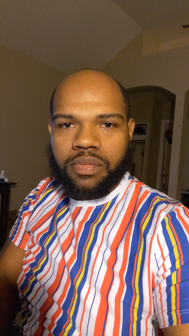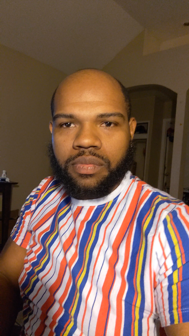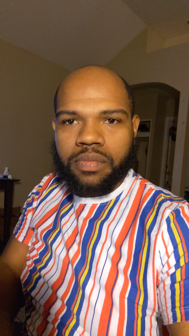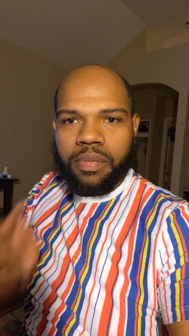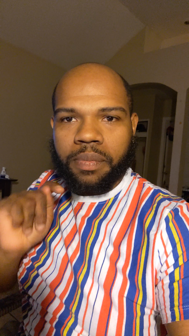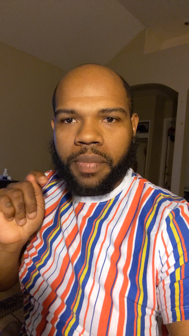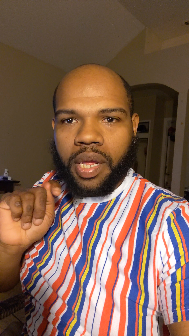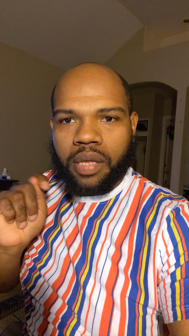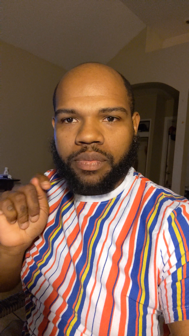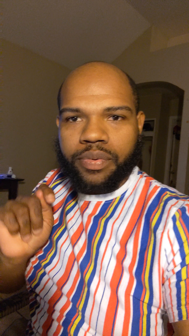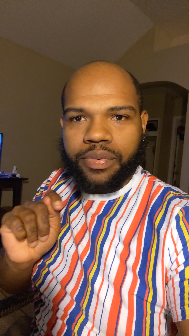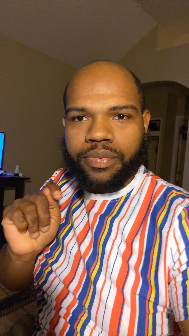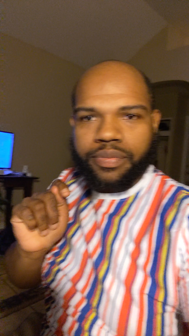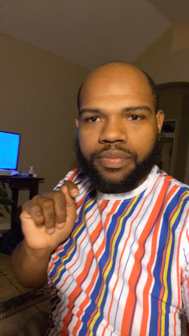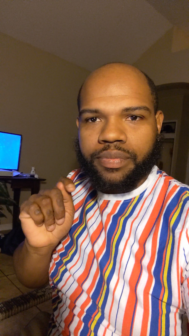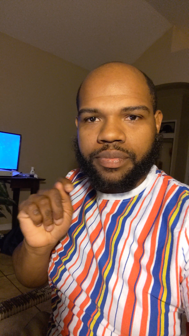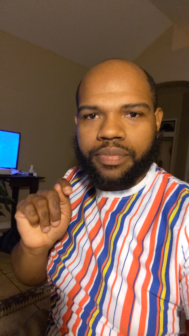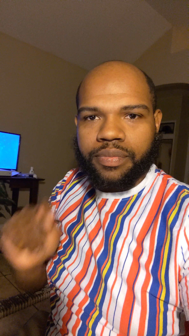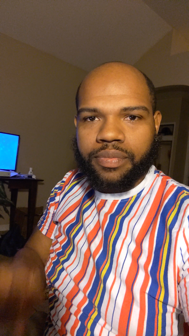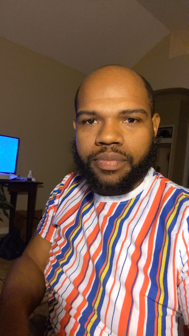bathroom